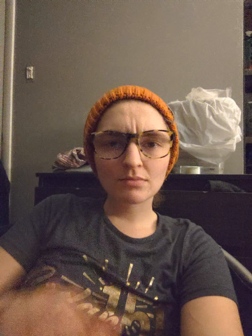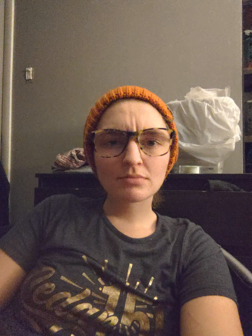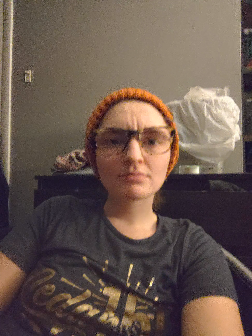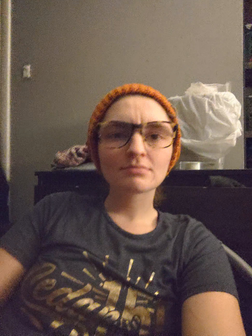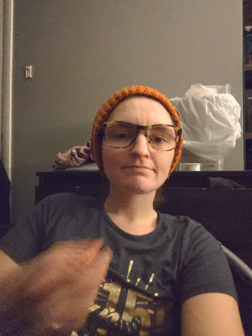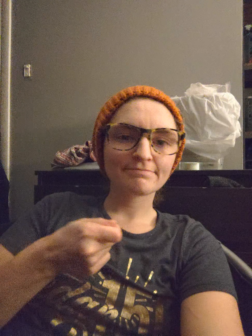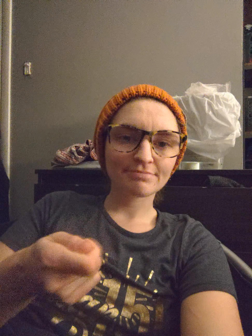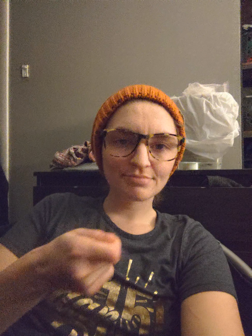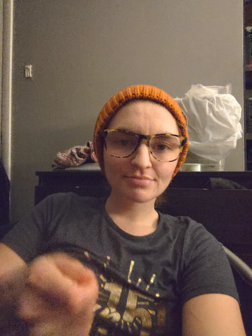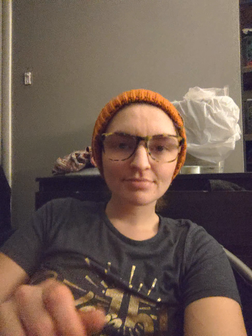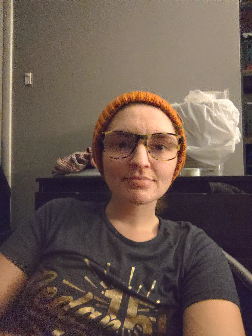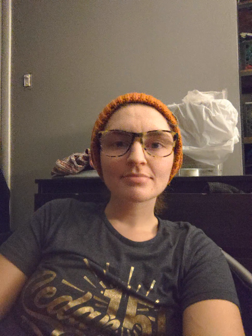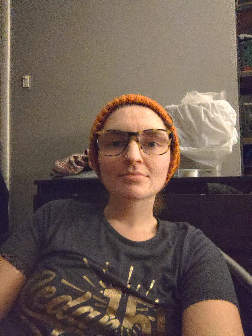vacuum